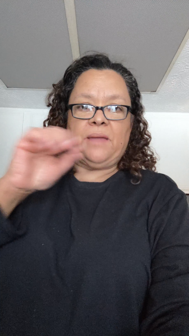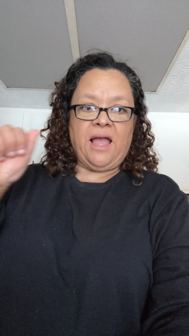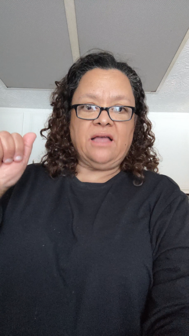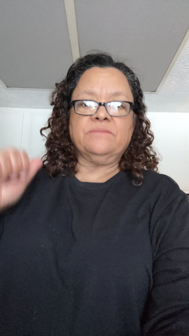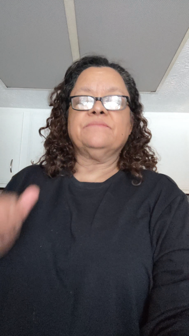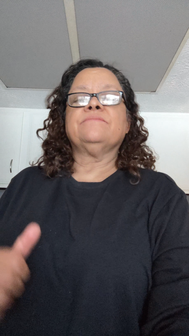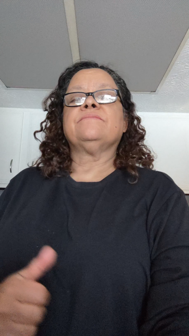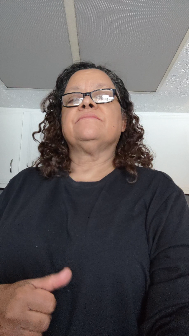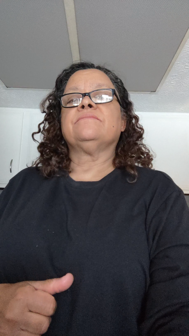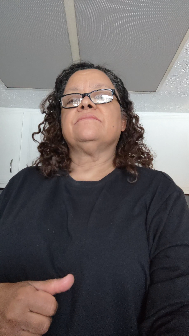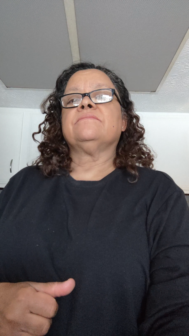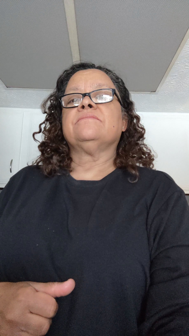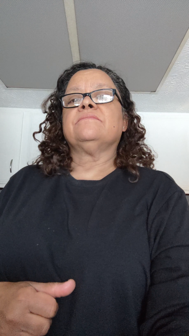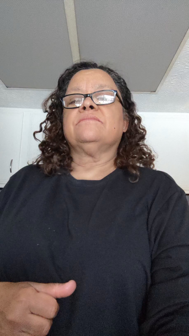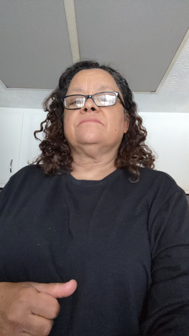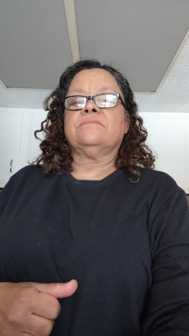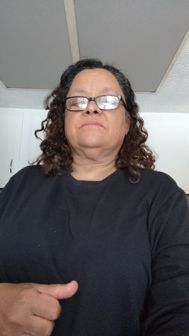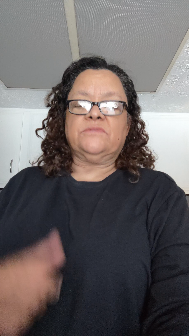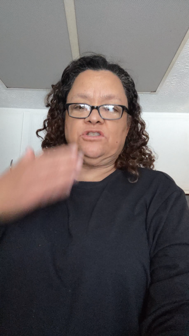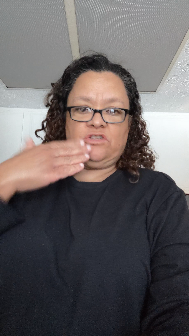good